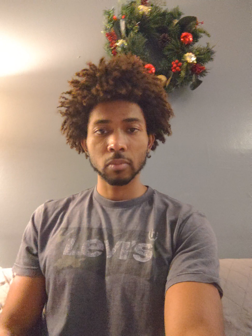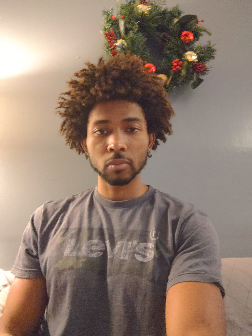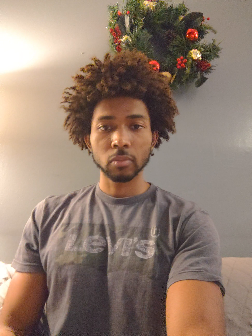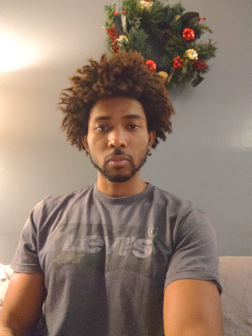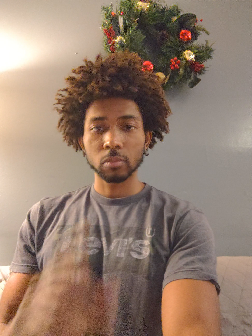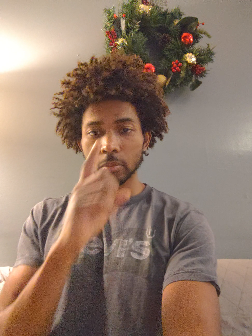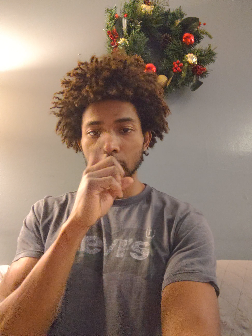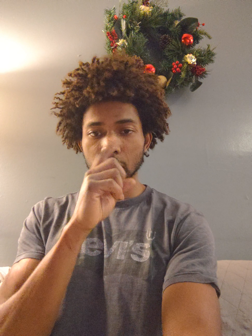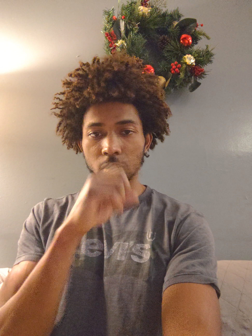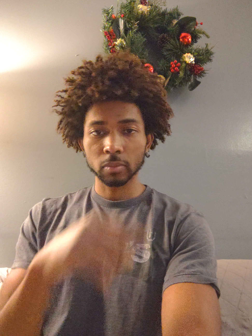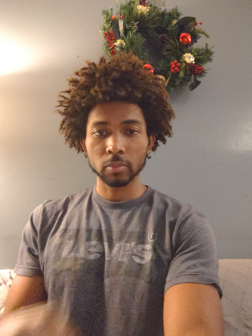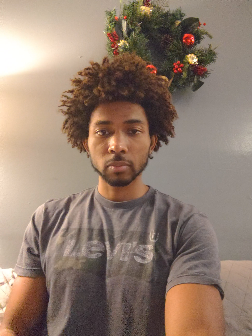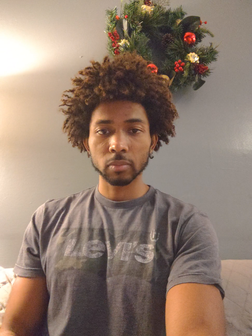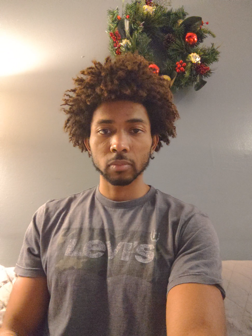mouse